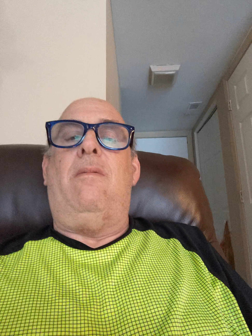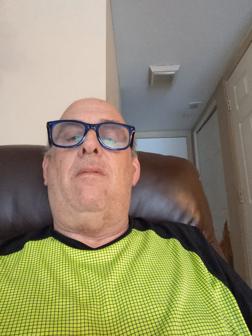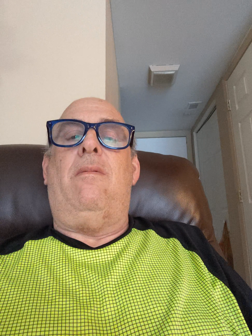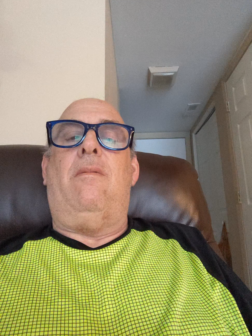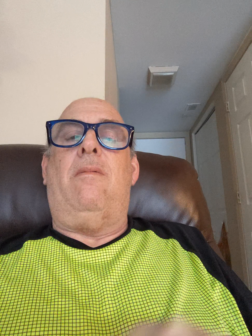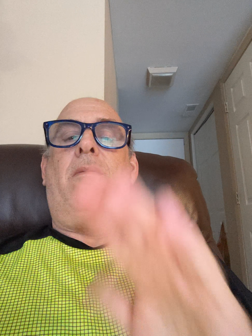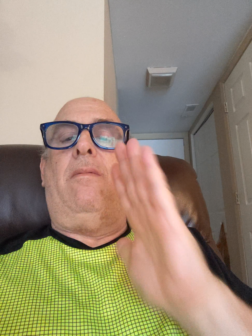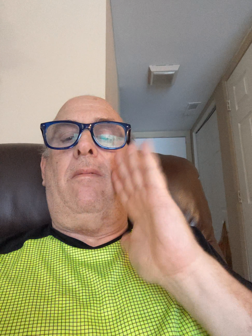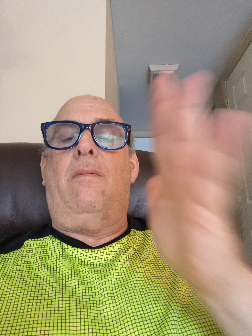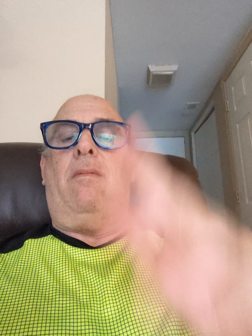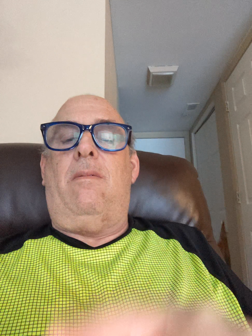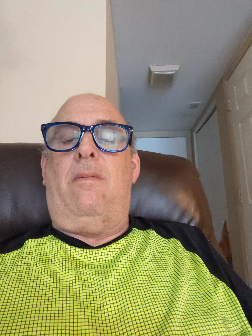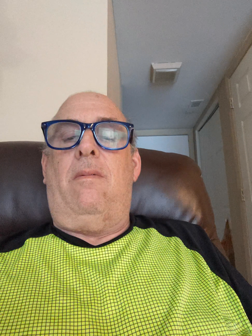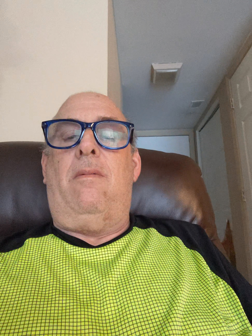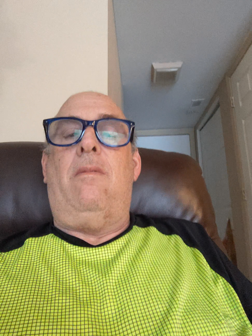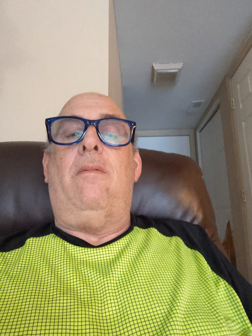will